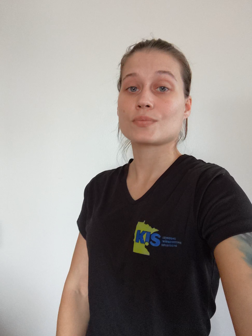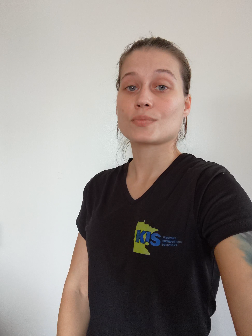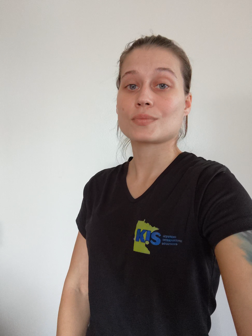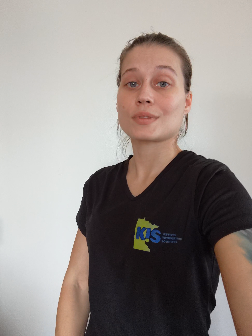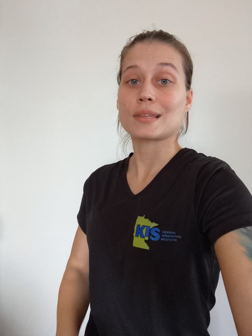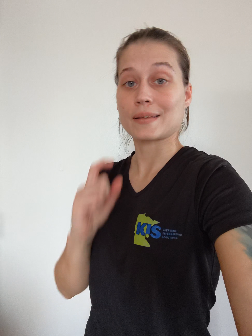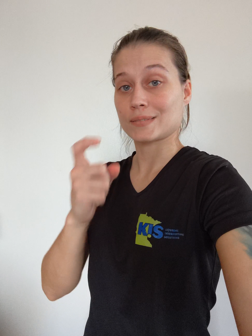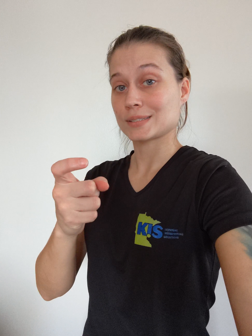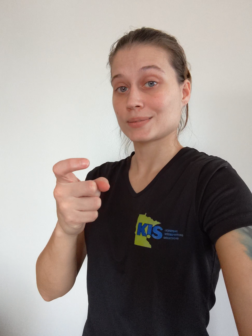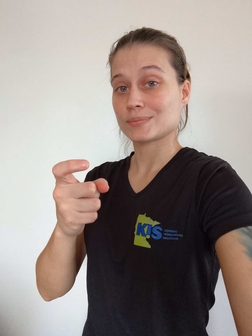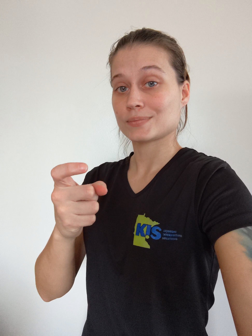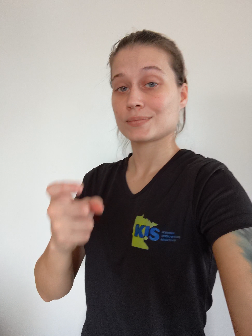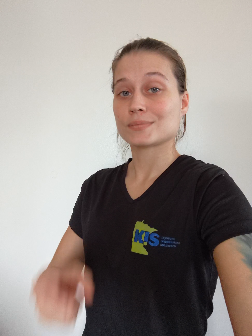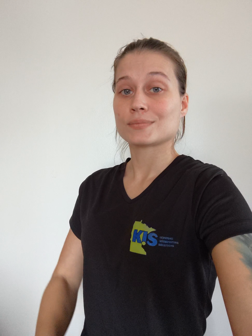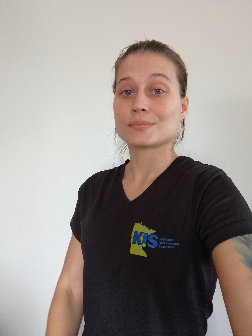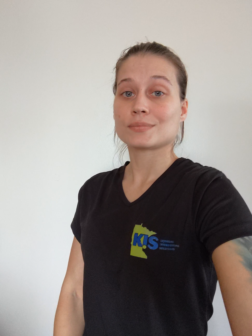gift